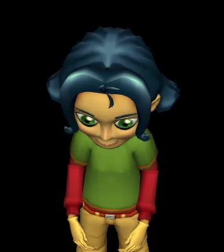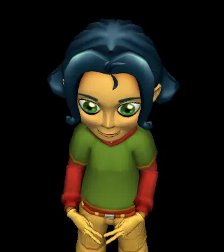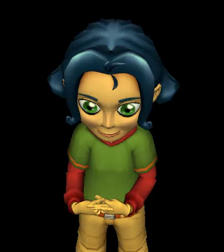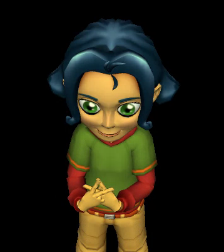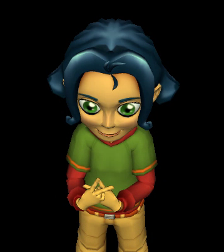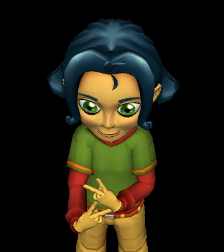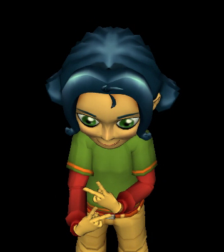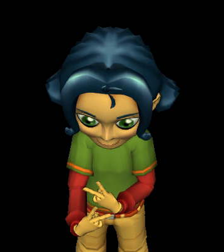أمام